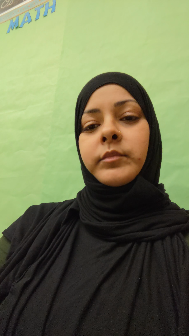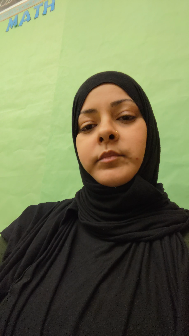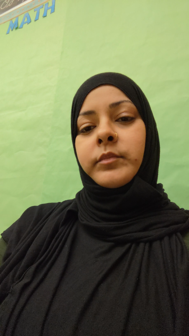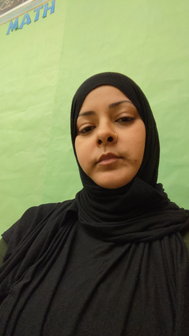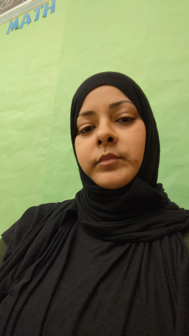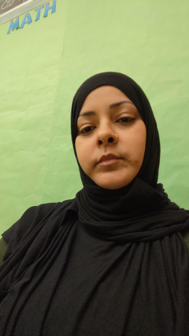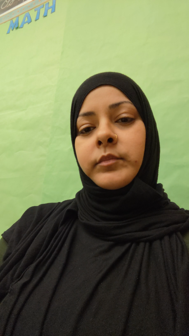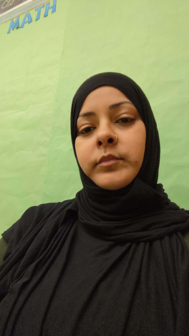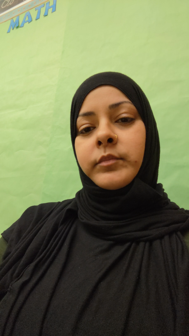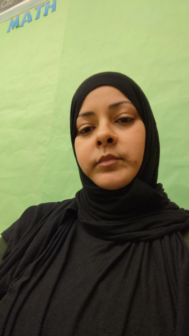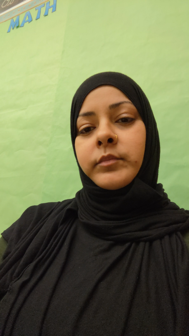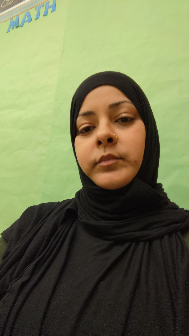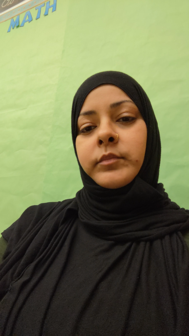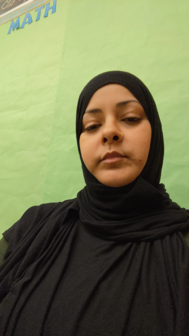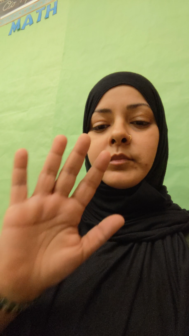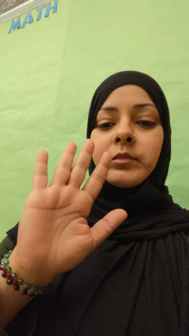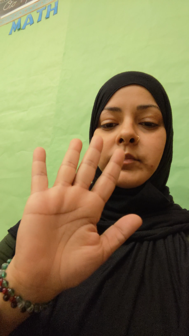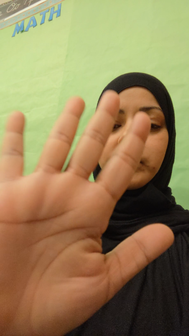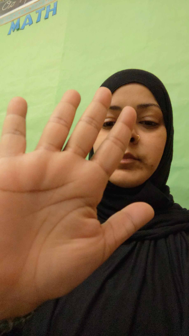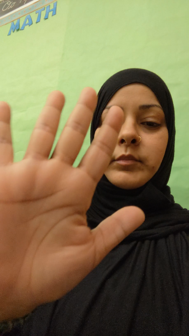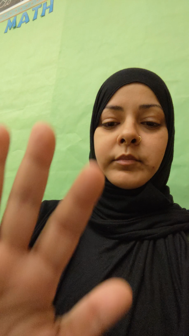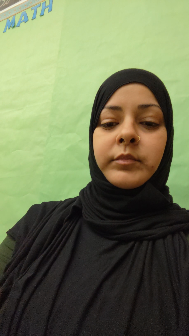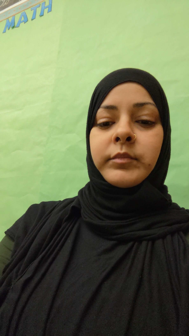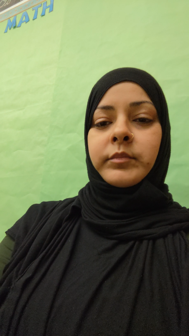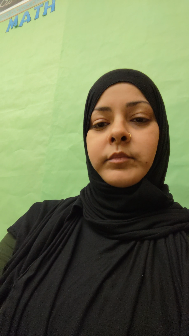give me five